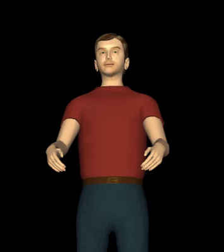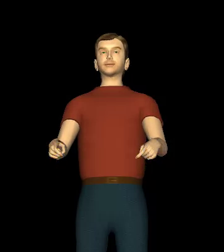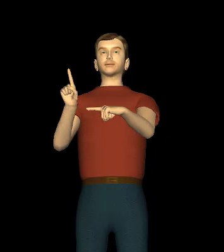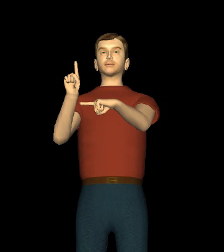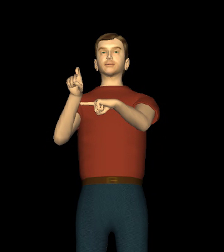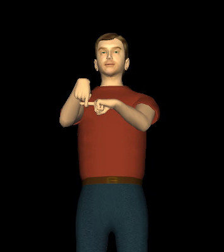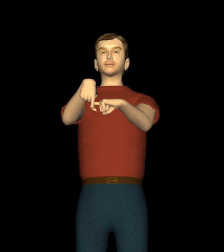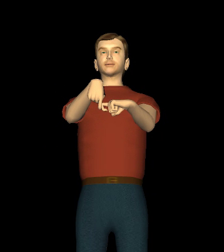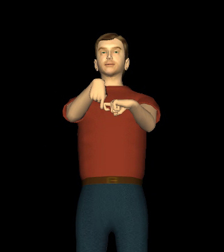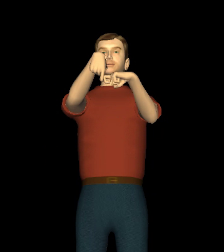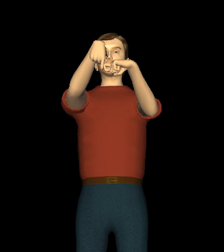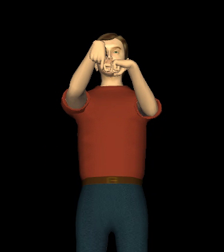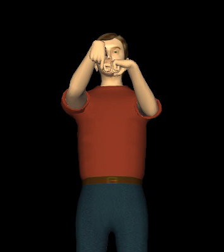يعلق